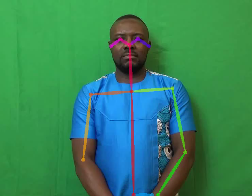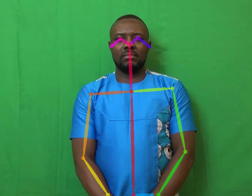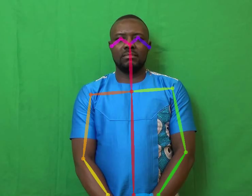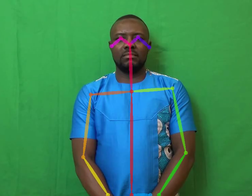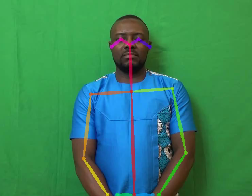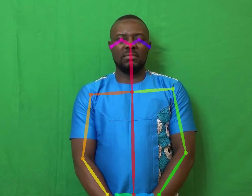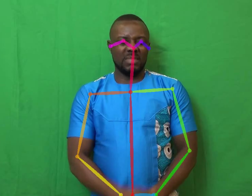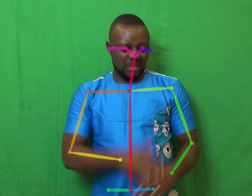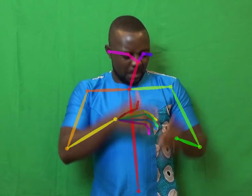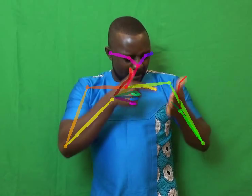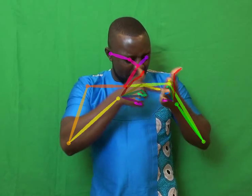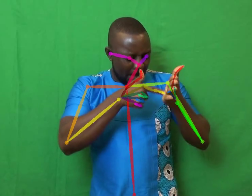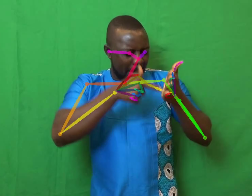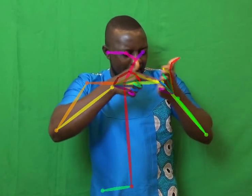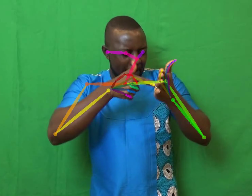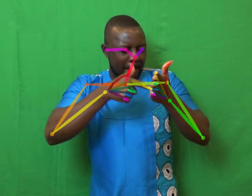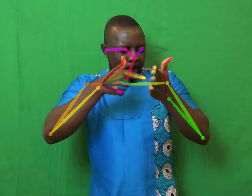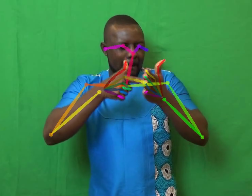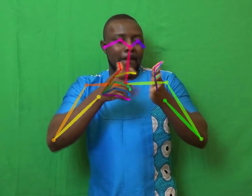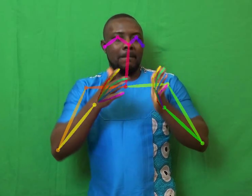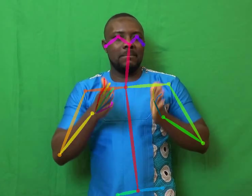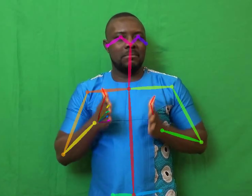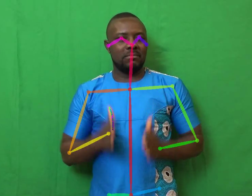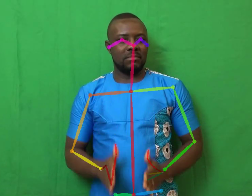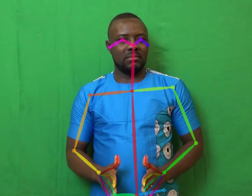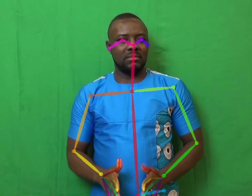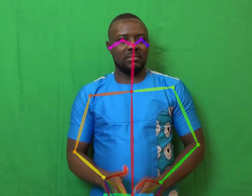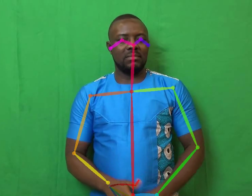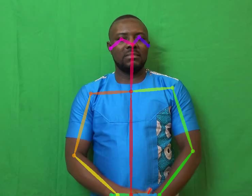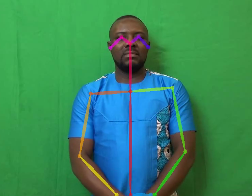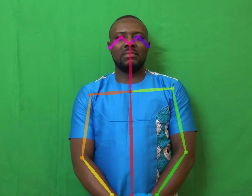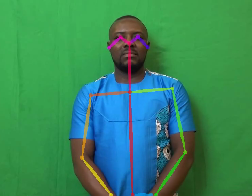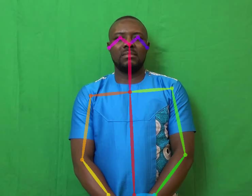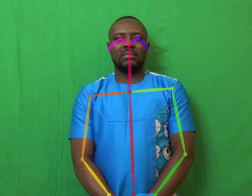welder